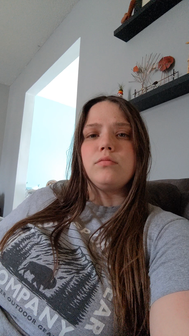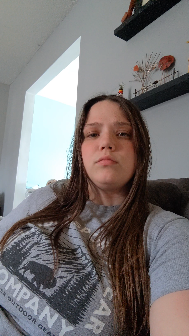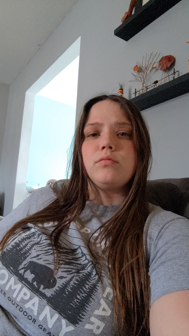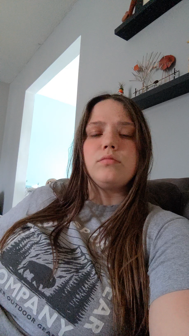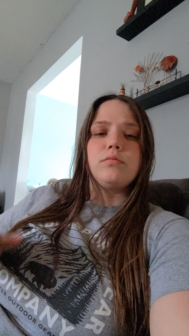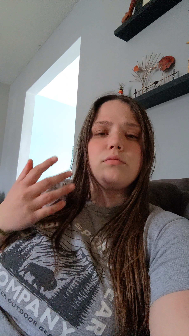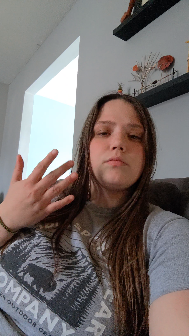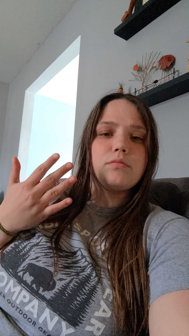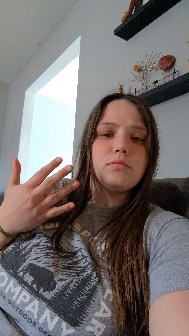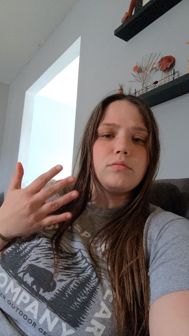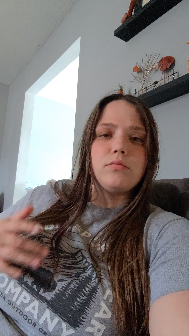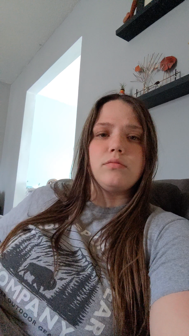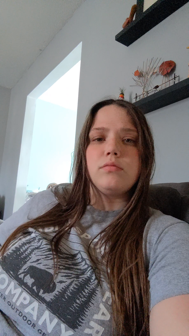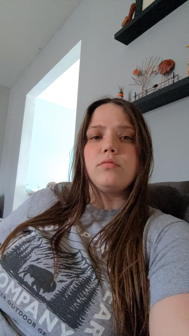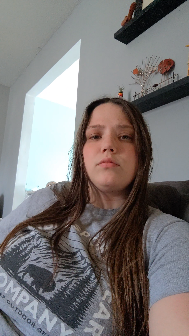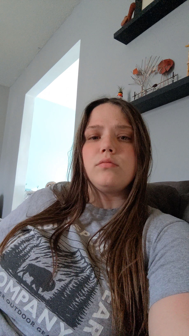hand